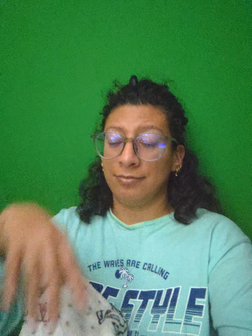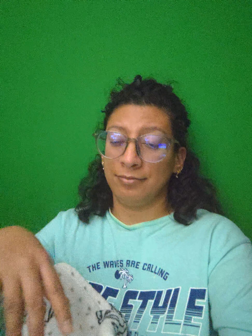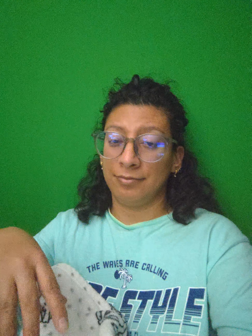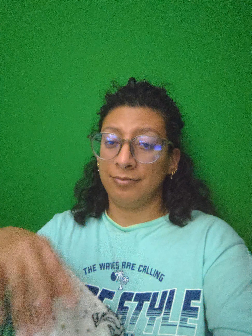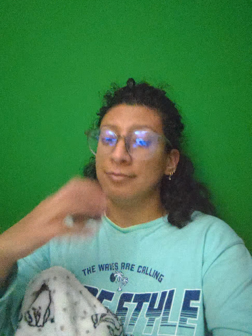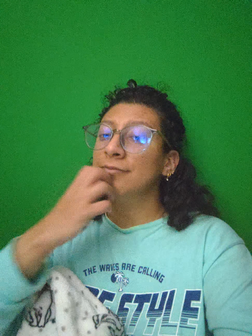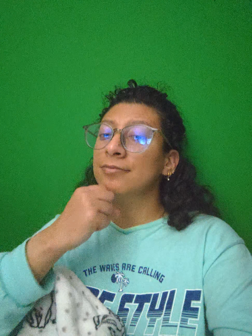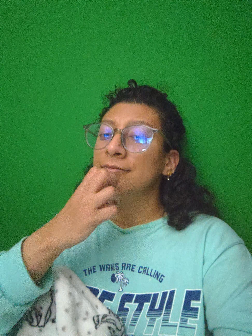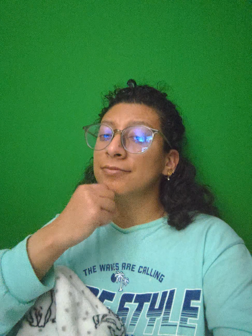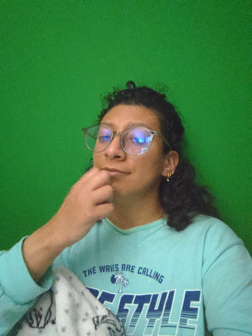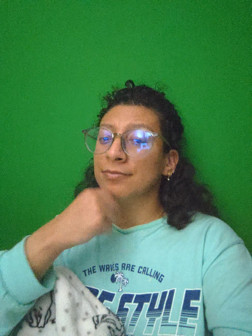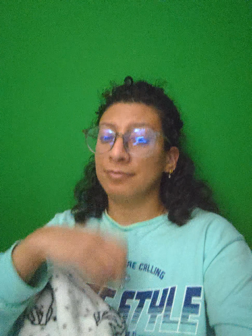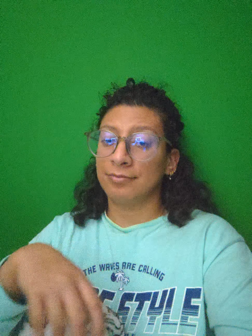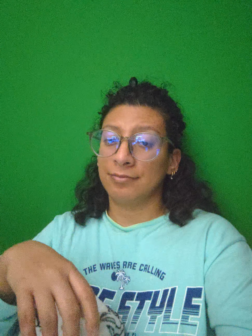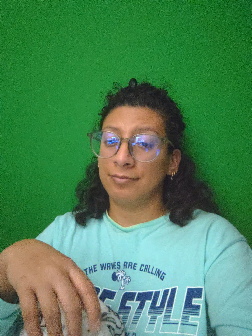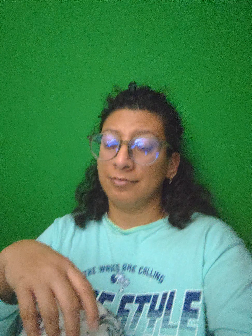underwear